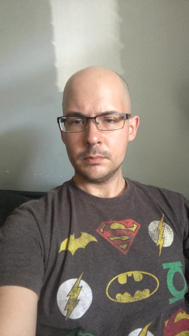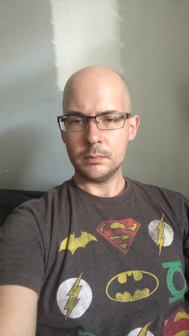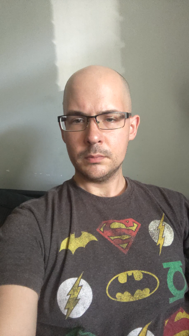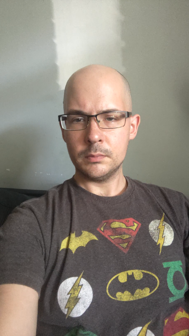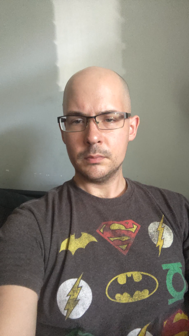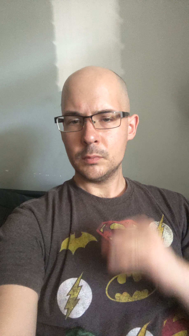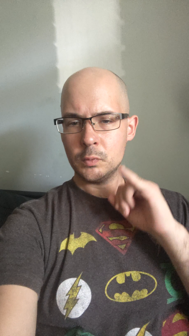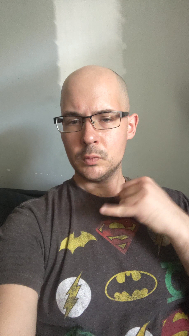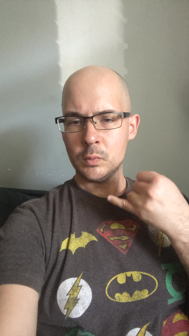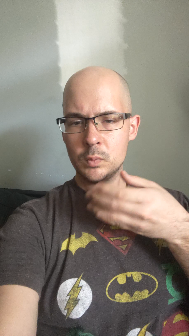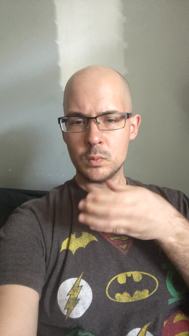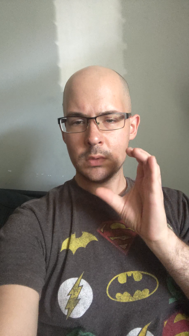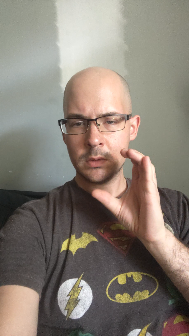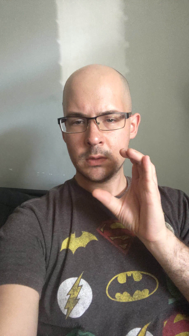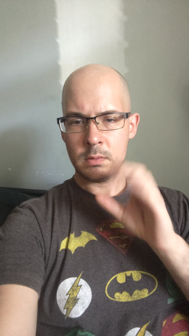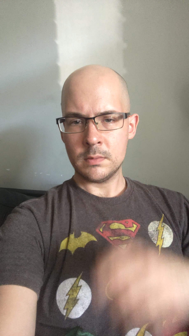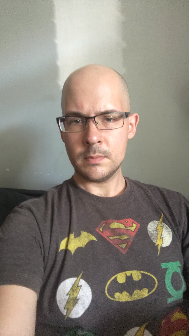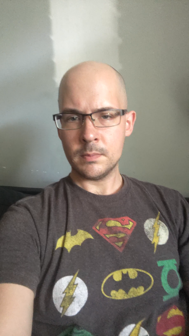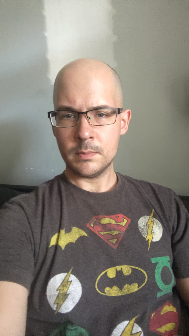juice